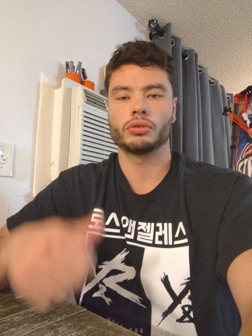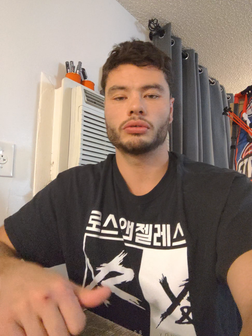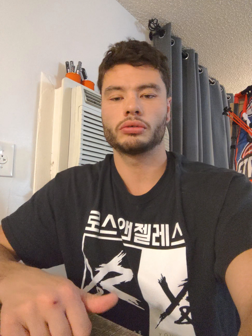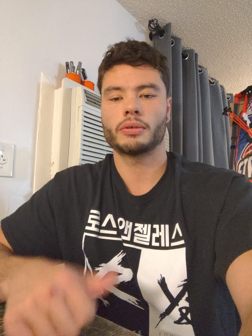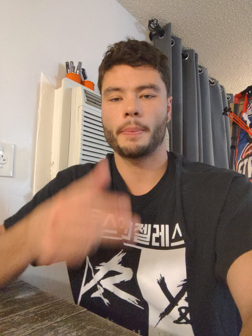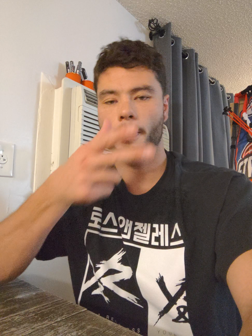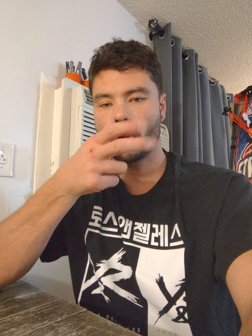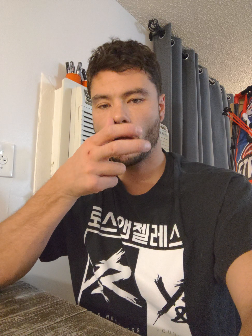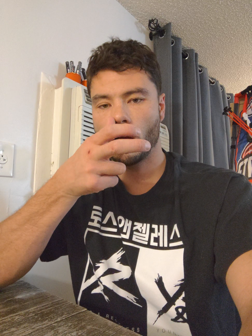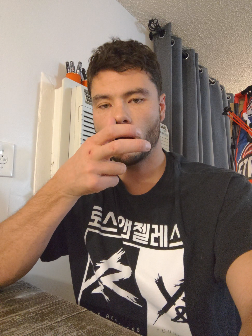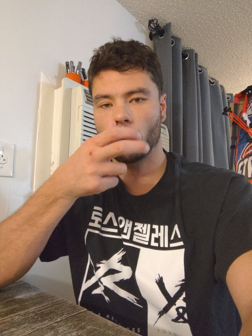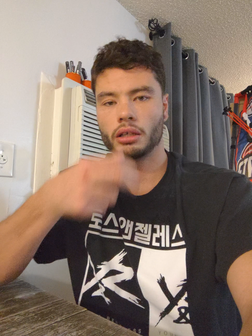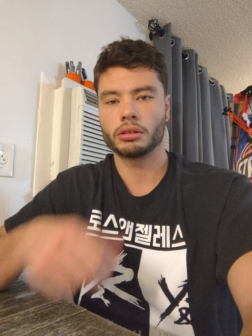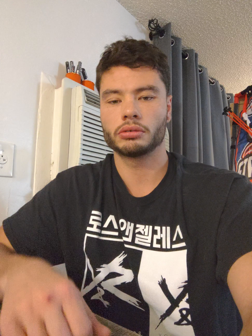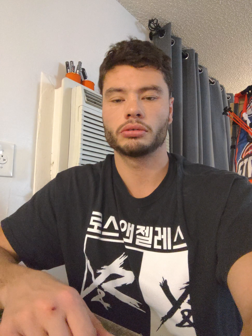bug